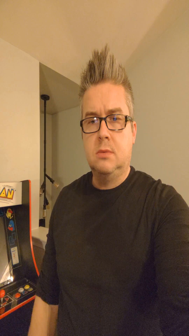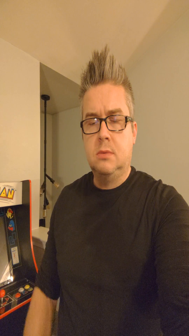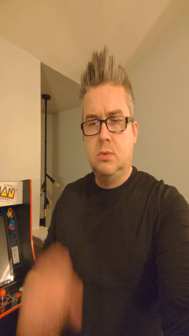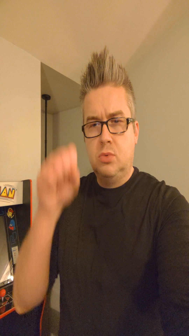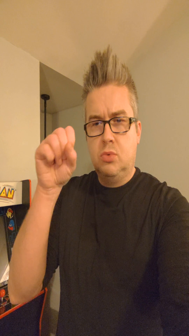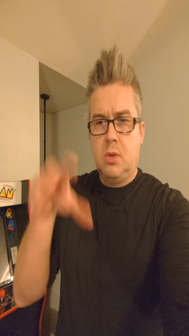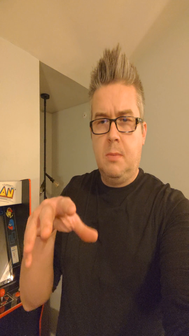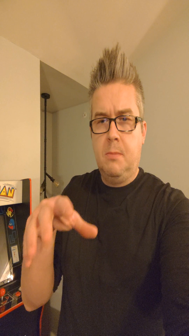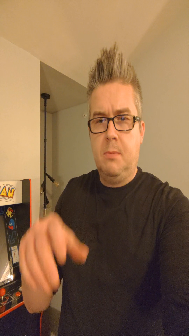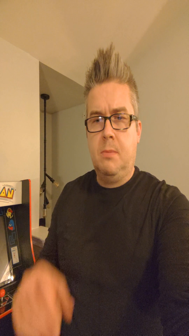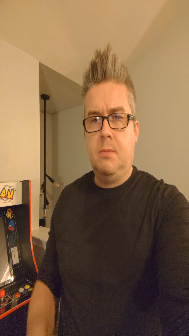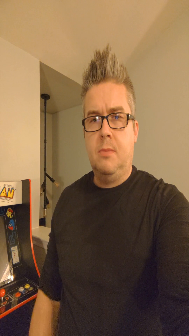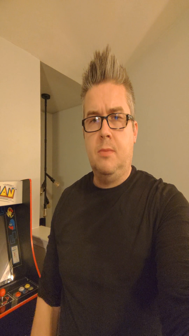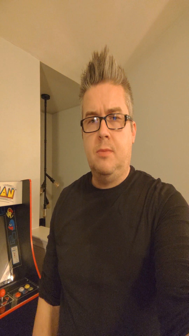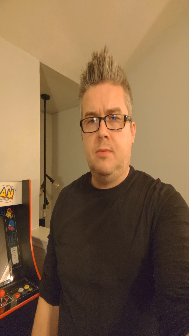drop